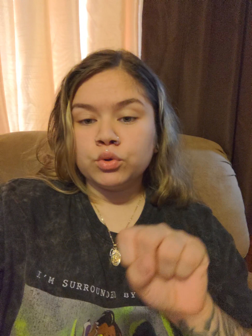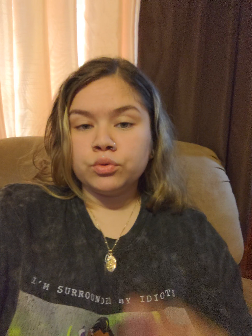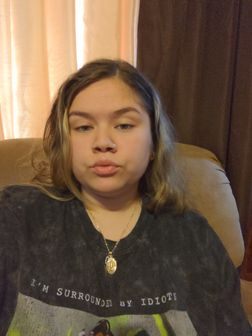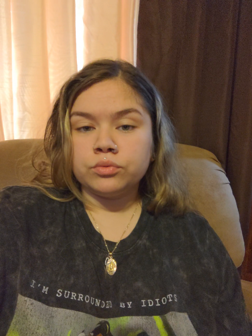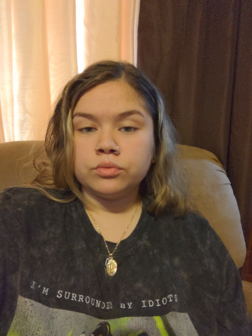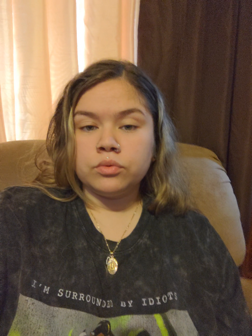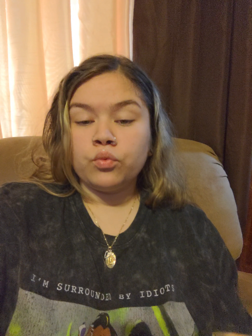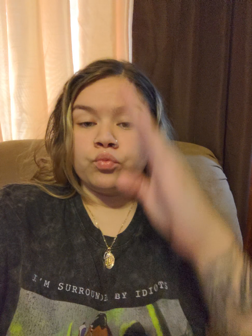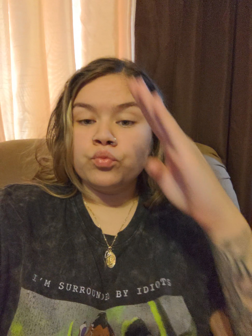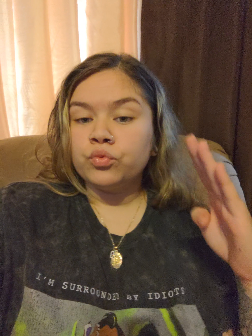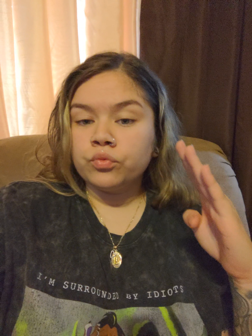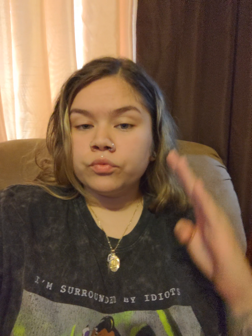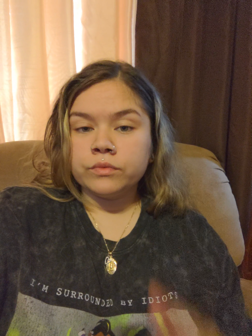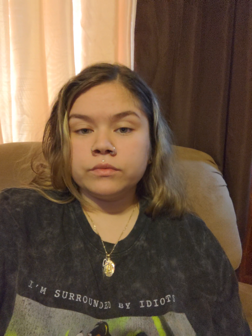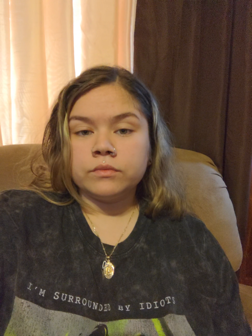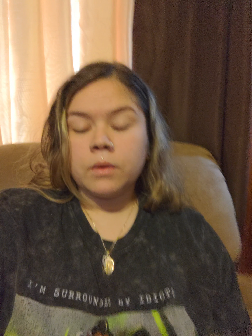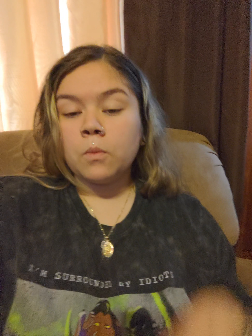roof